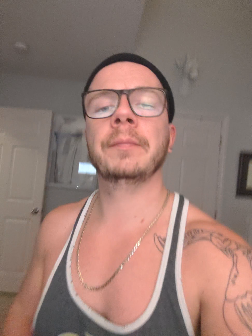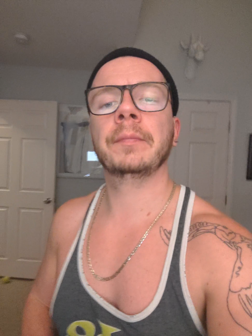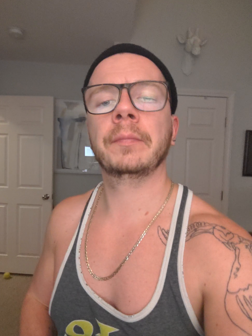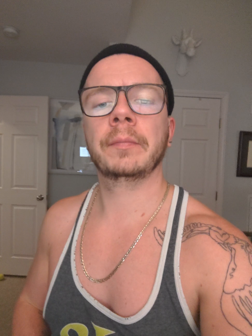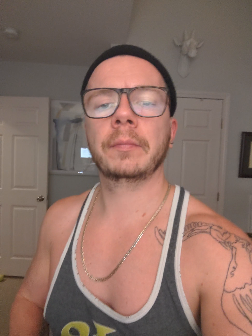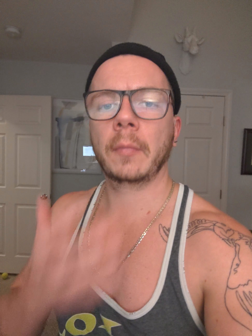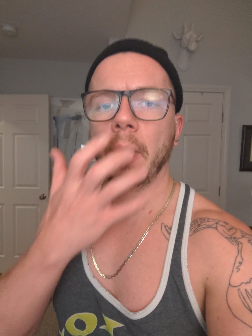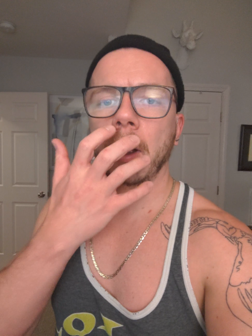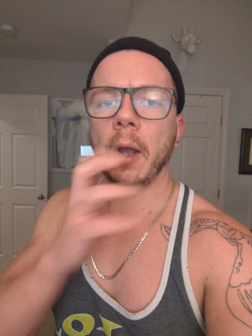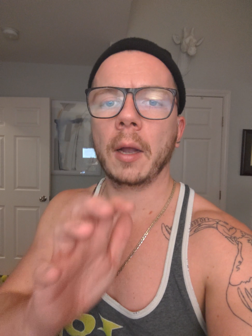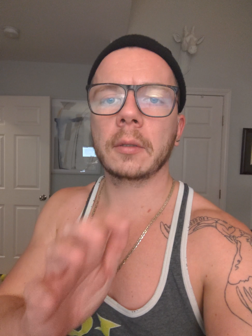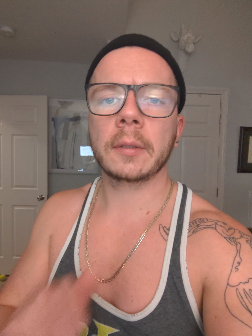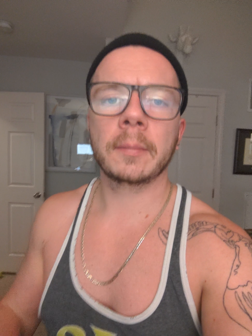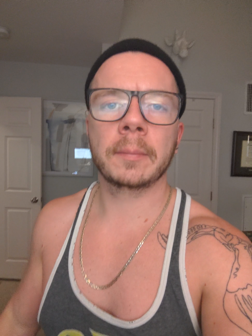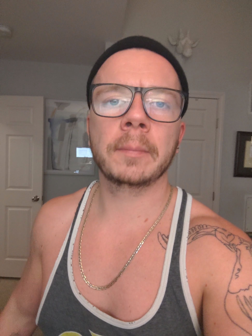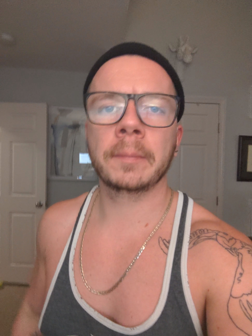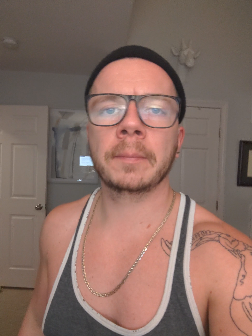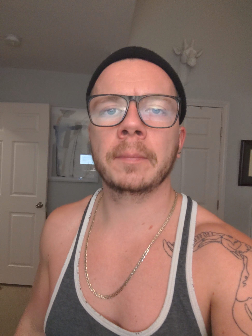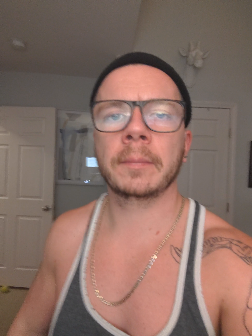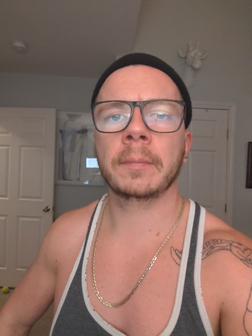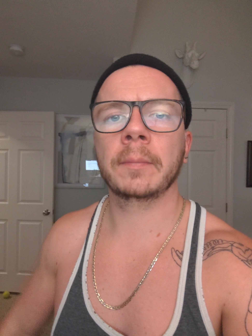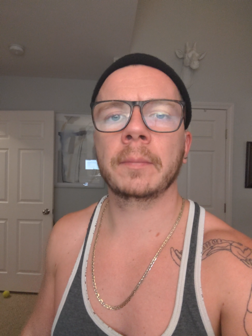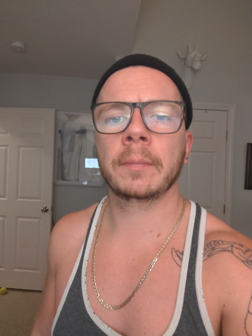hot